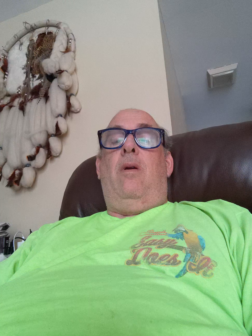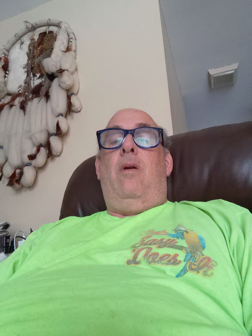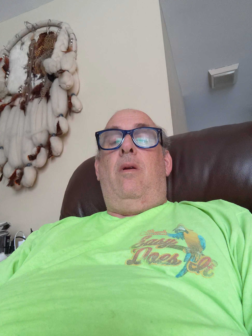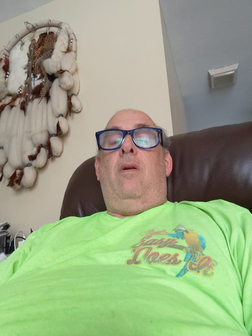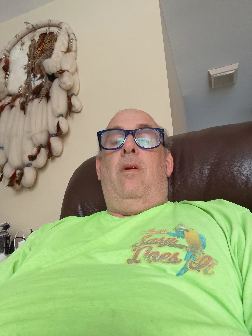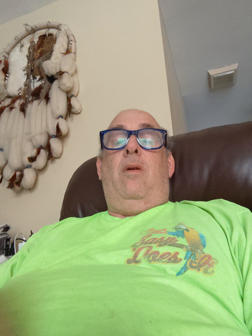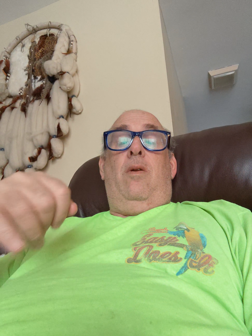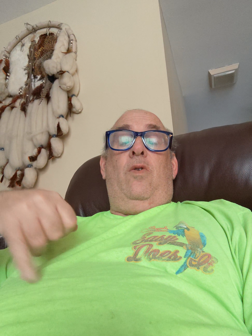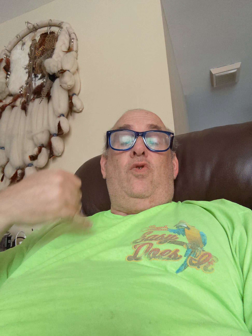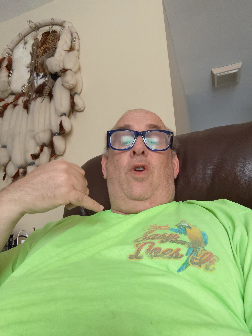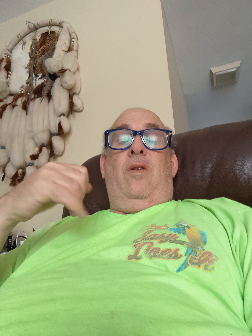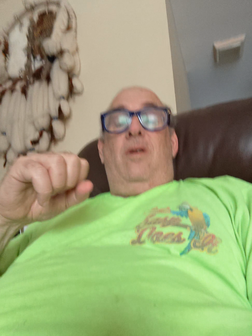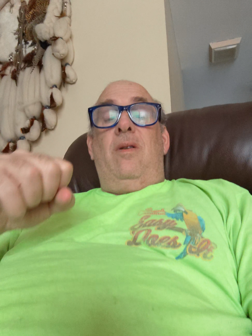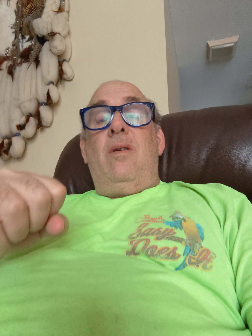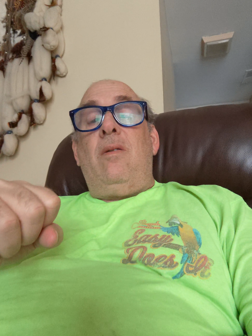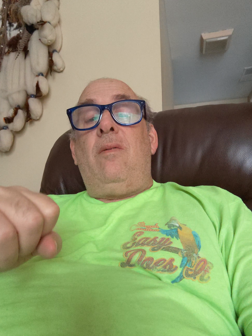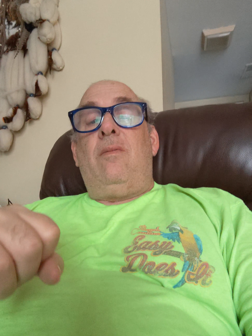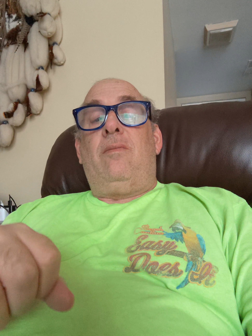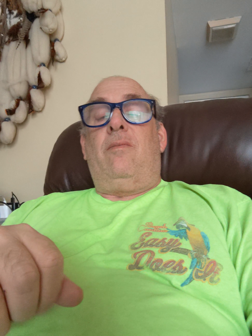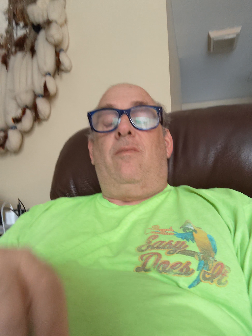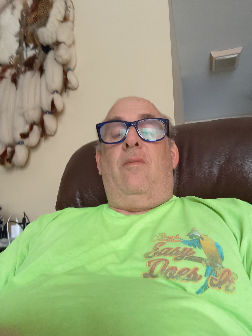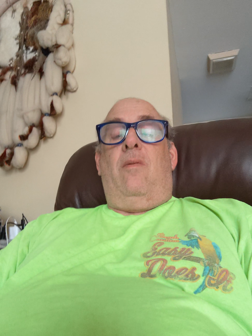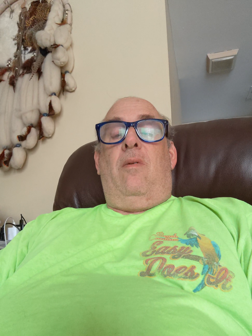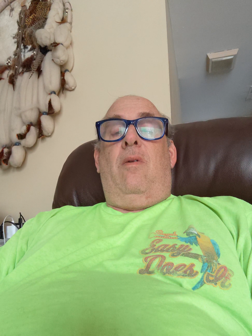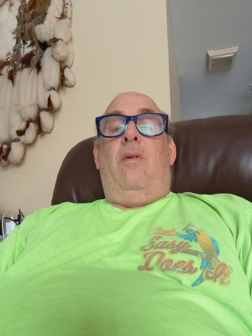jeans